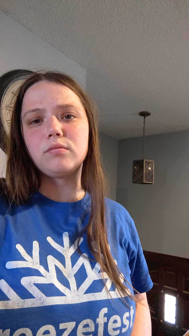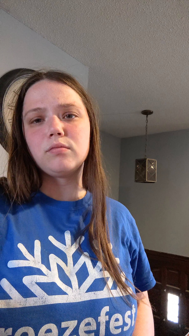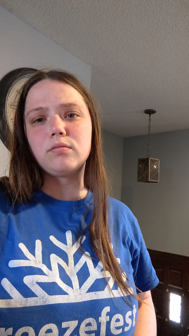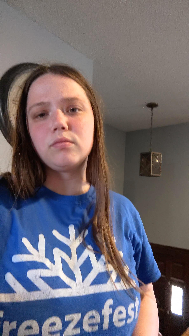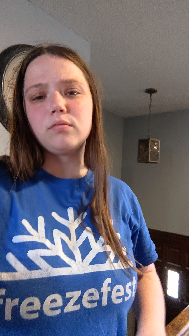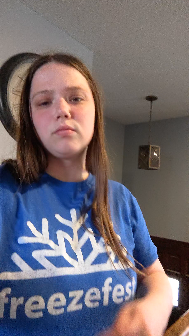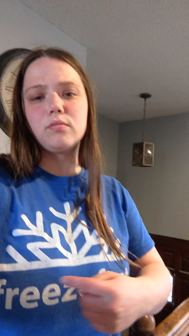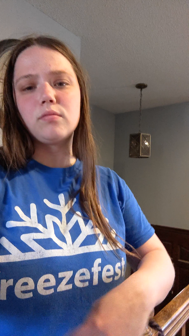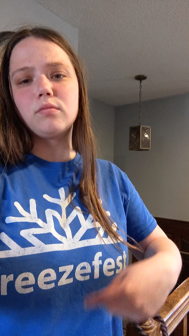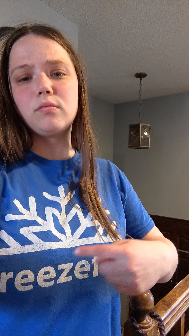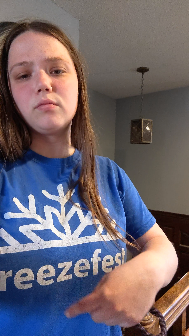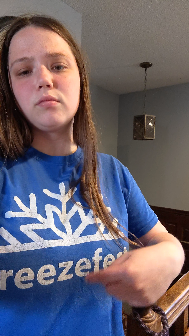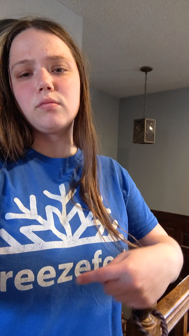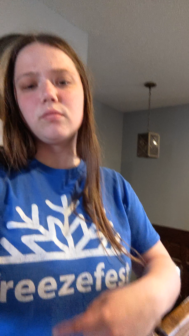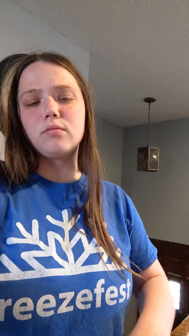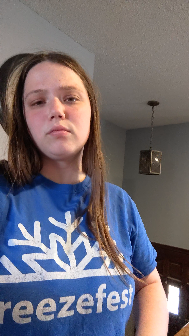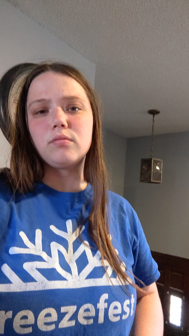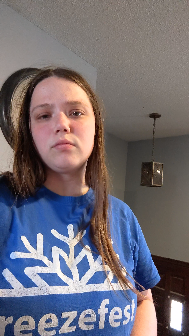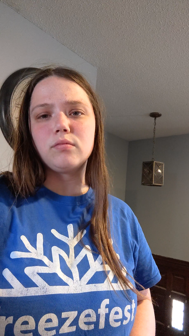belly button